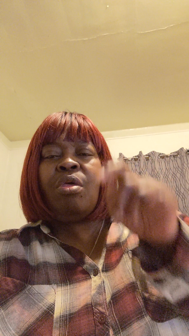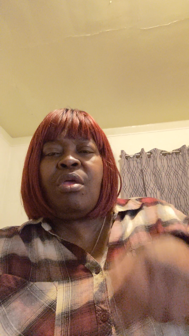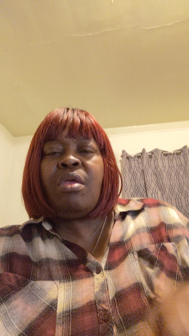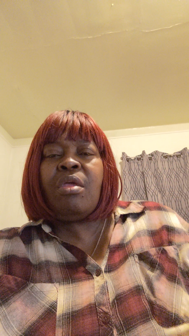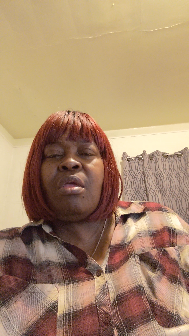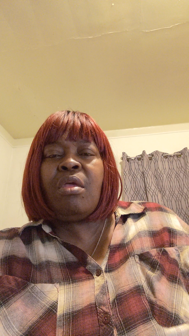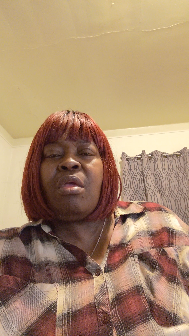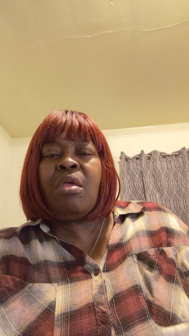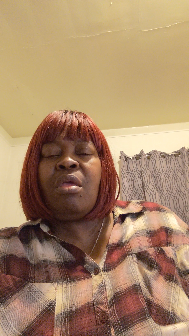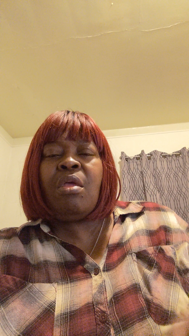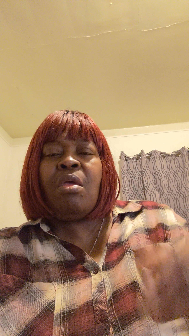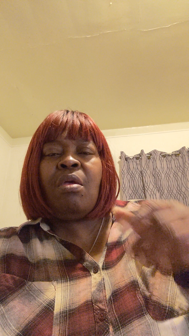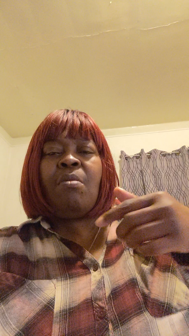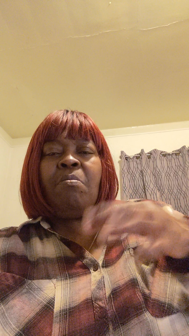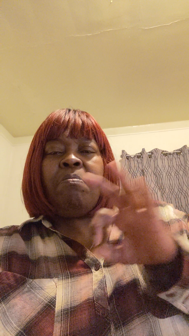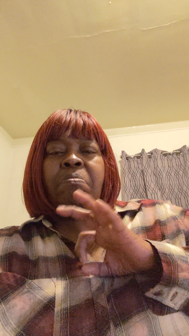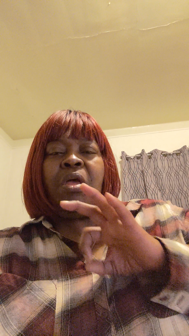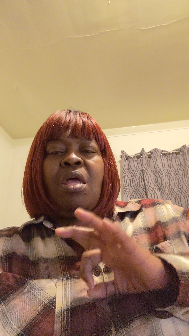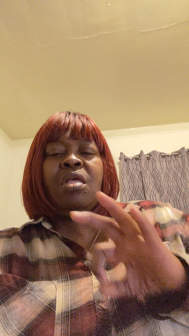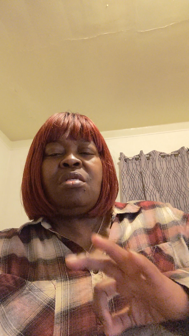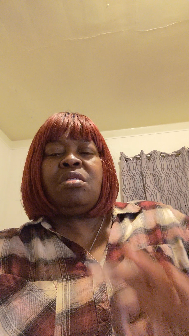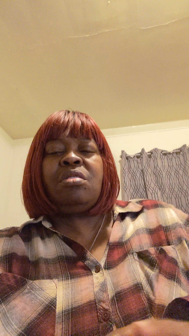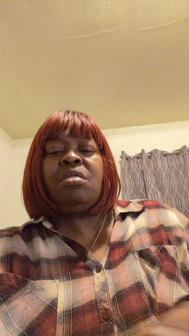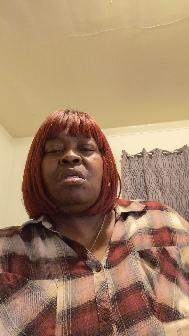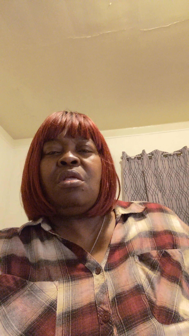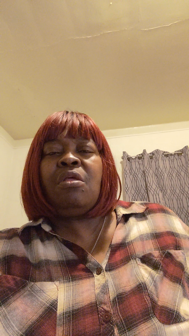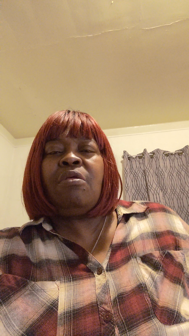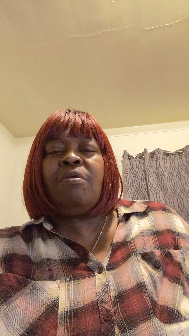button